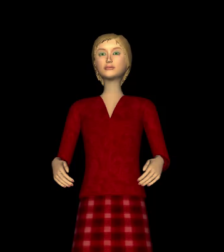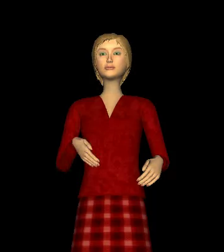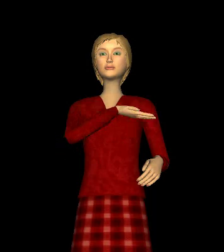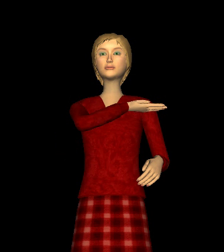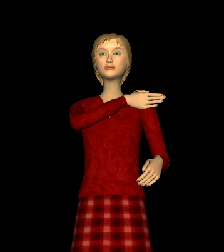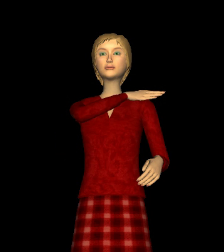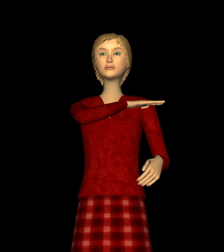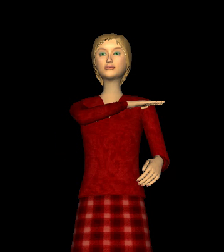مسؤول